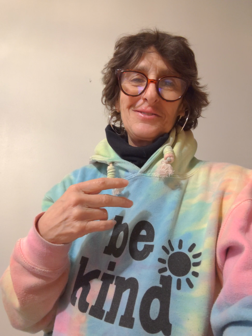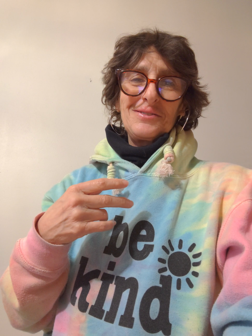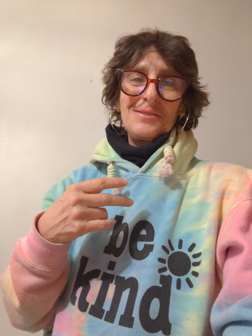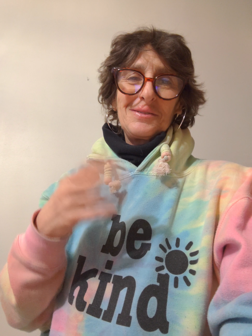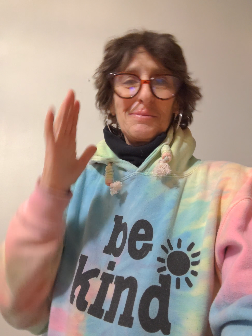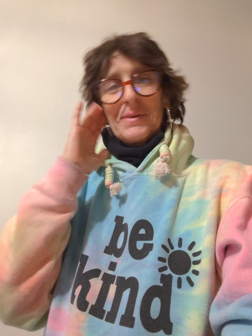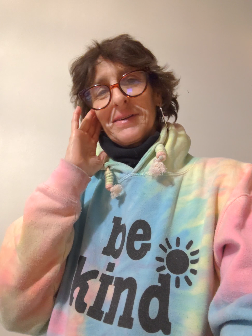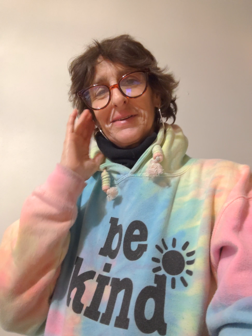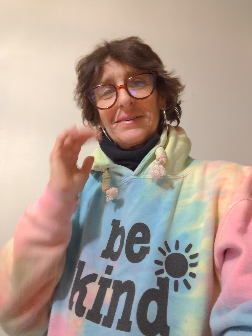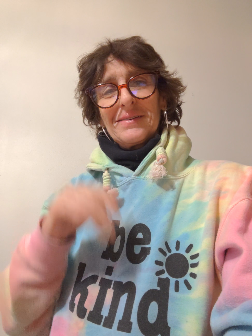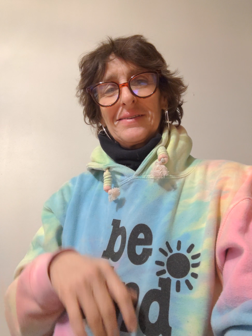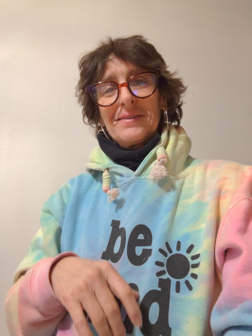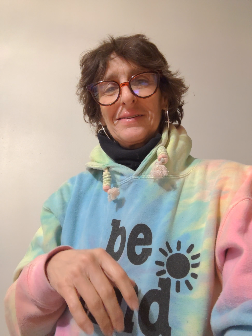bed